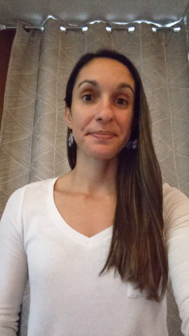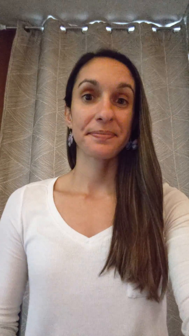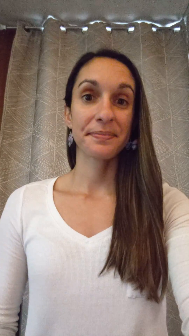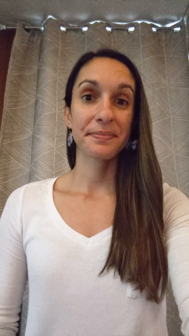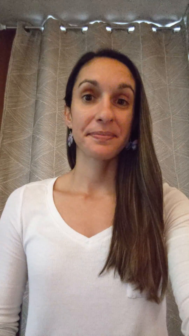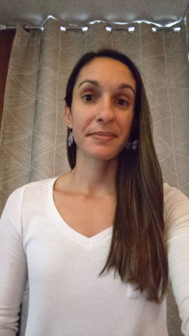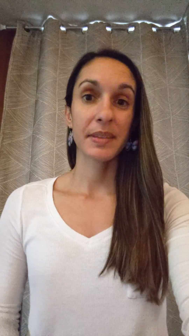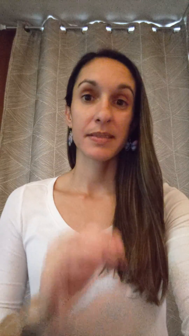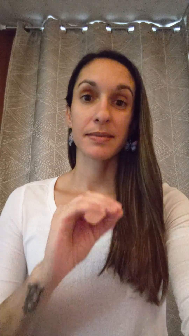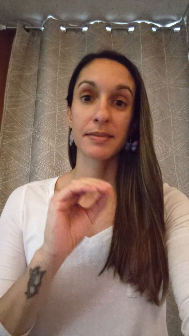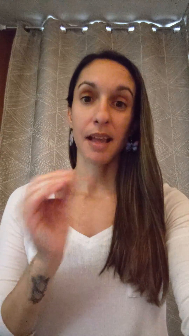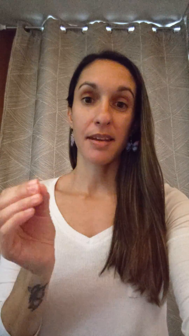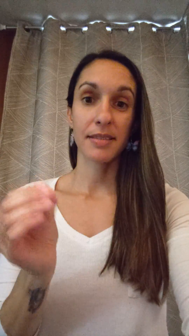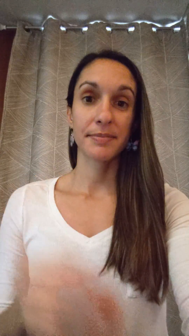none